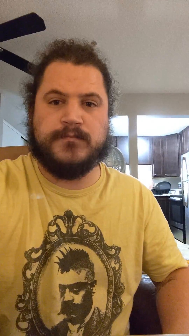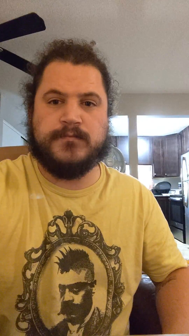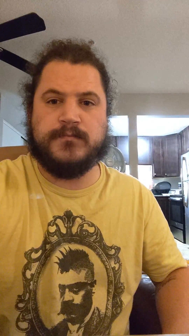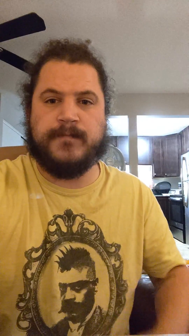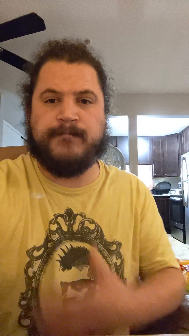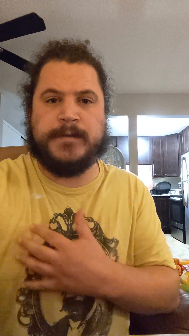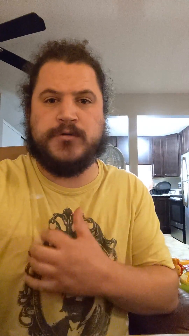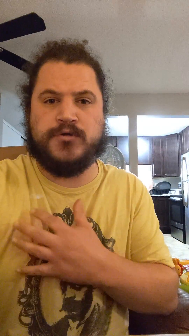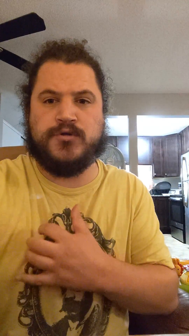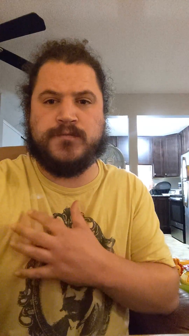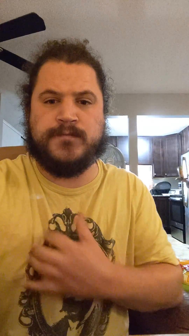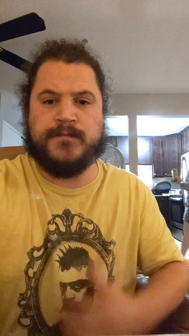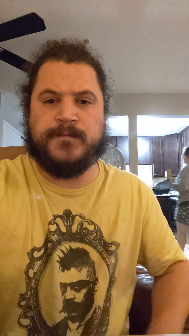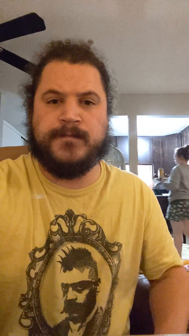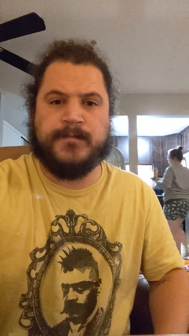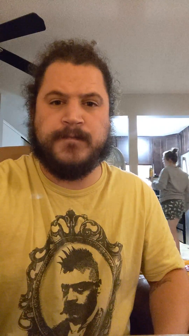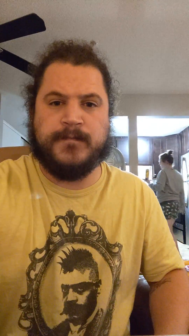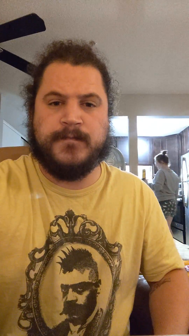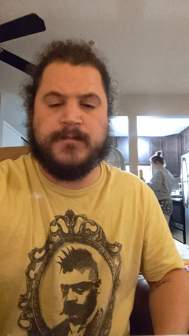bear